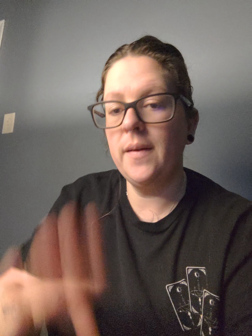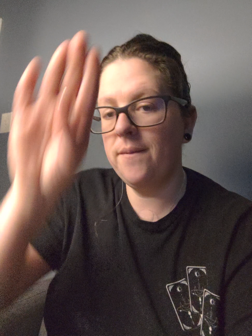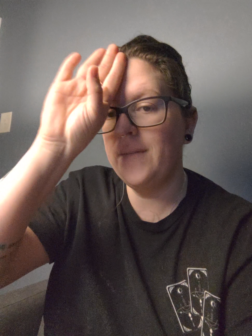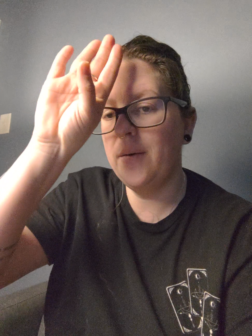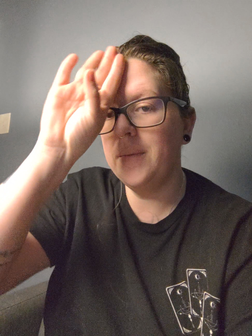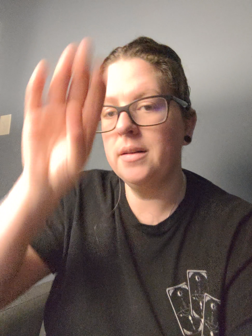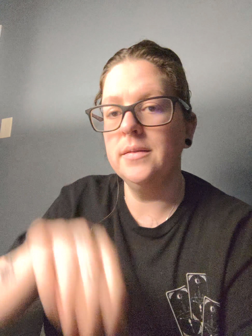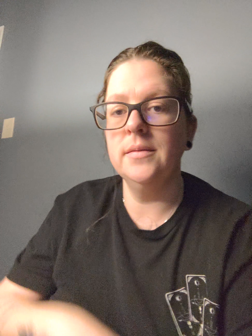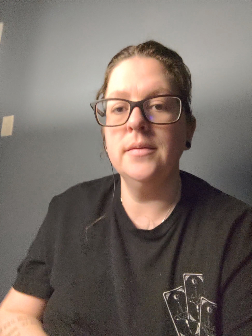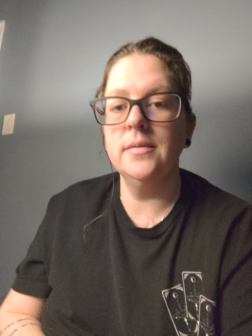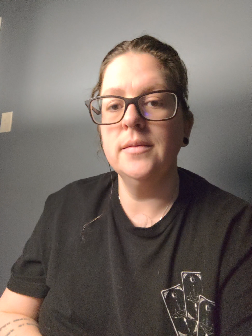fireman